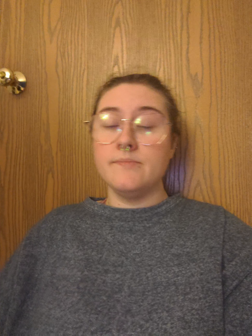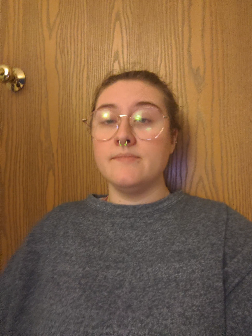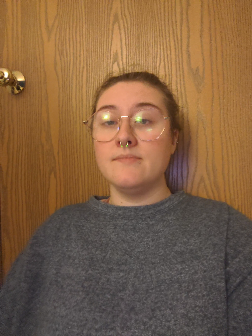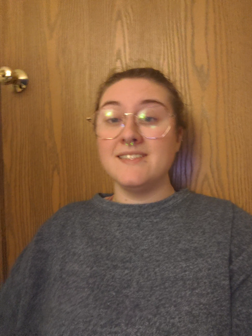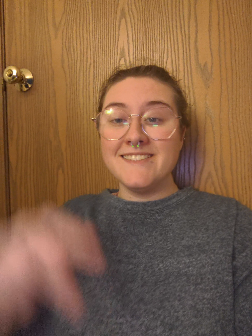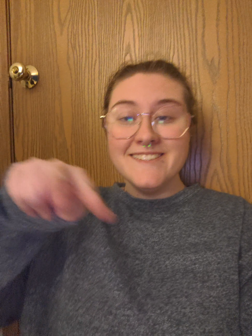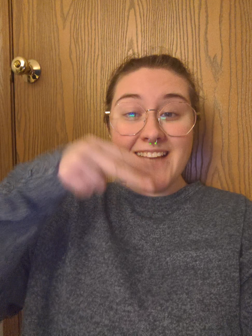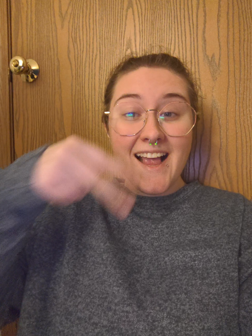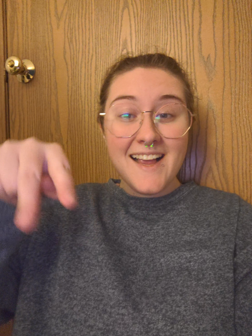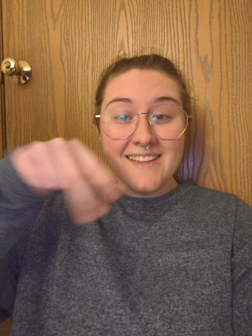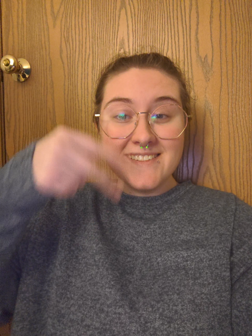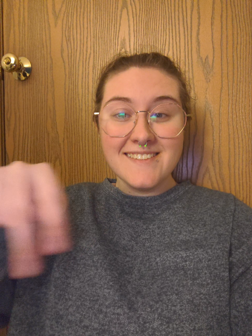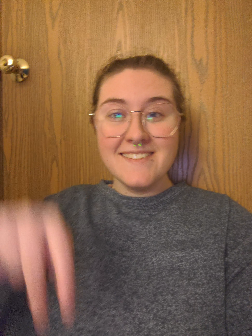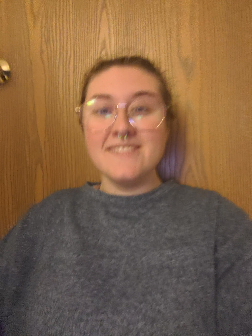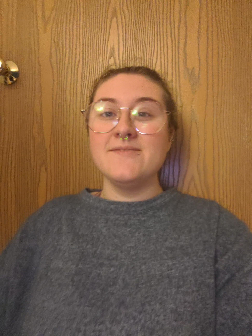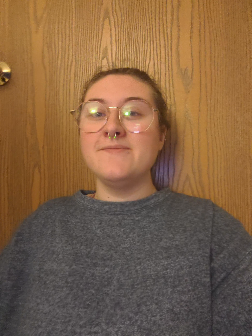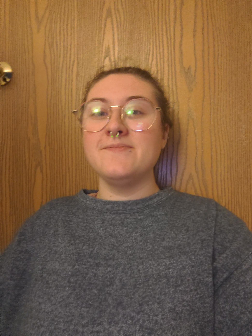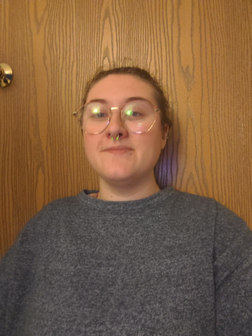dance